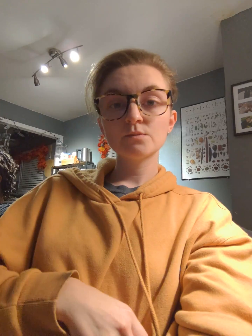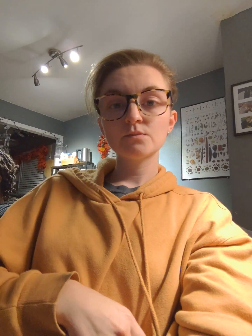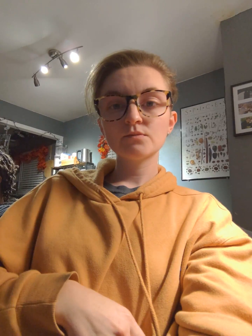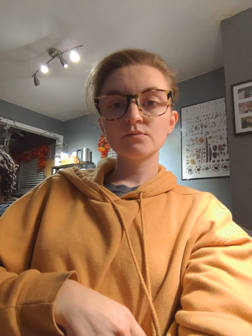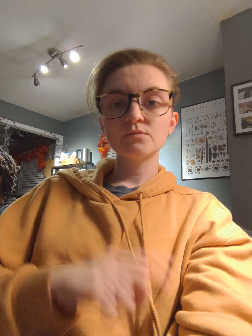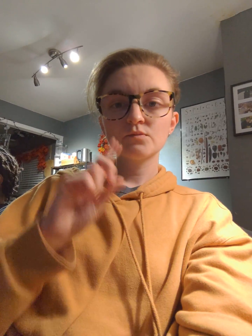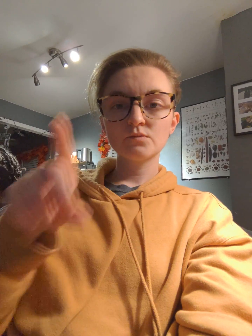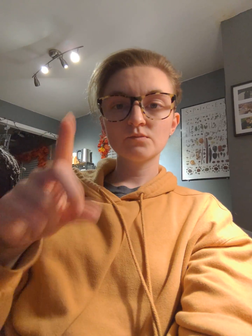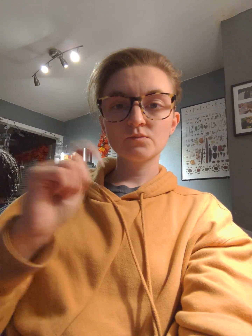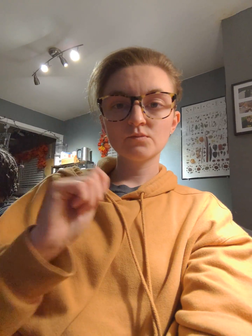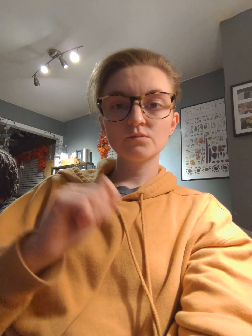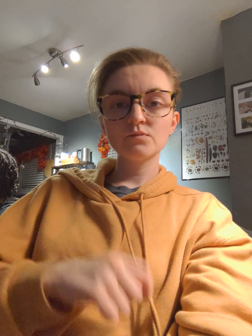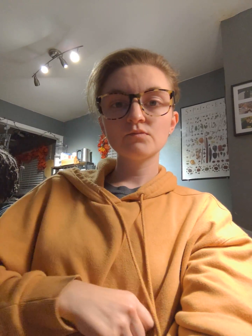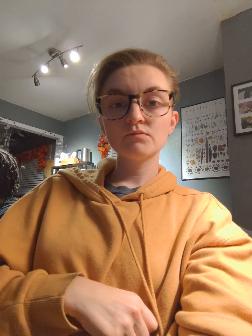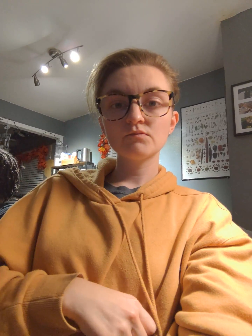go potty